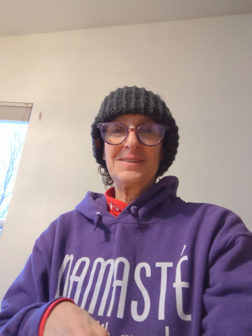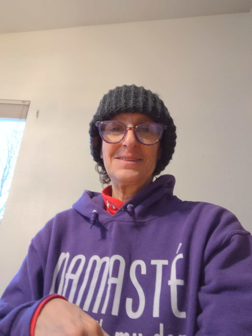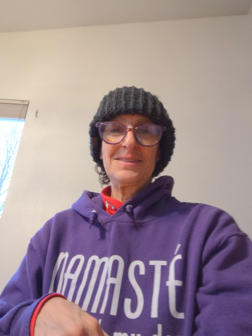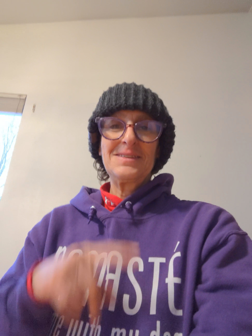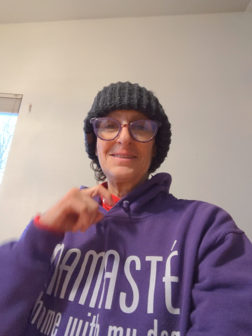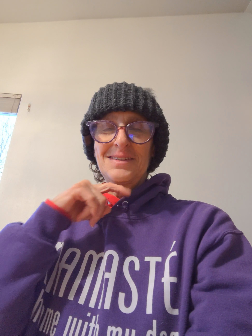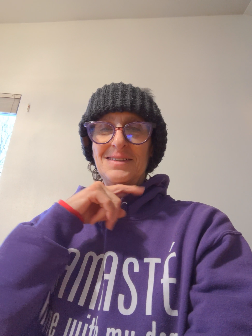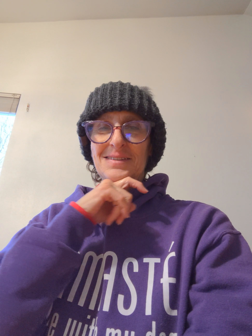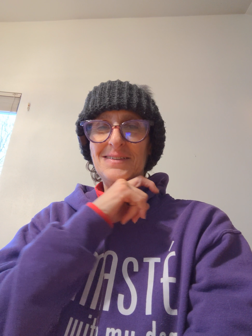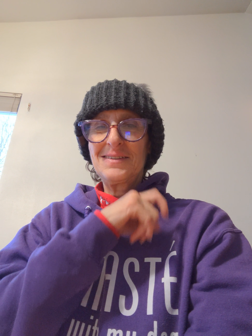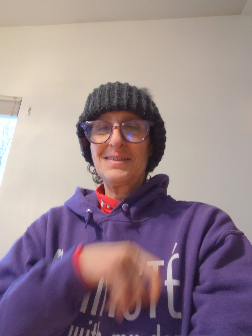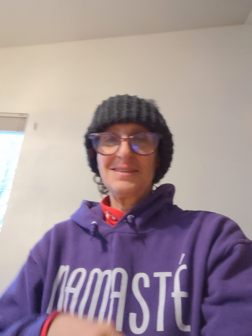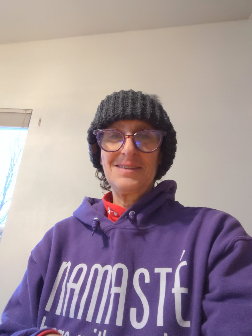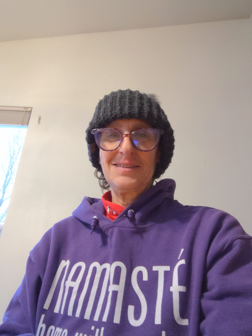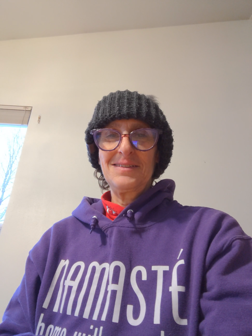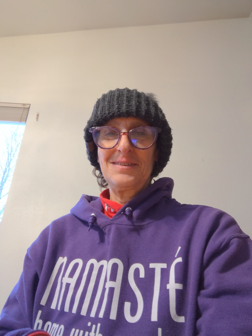cereal